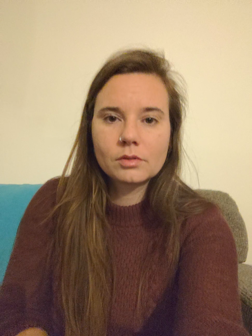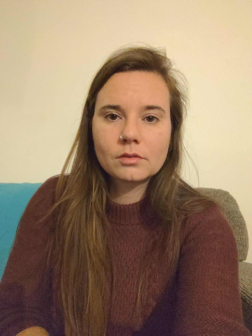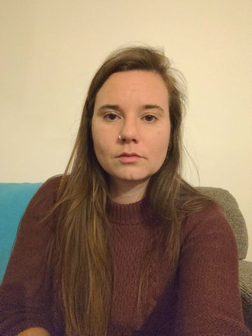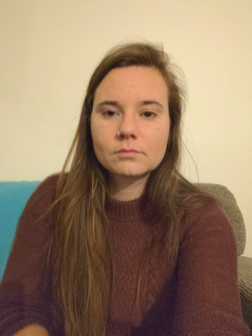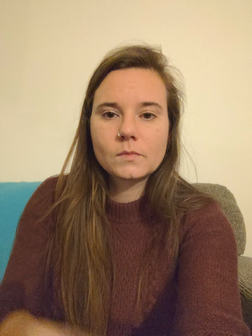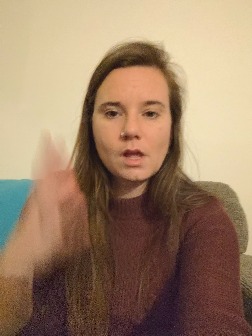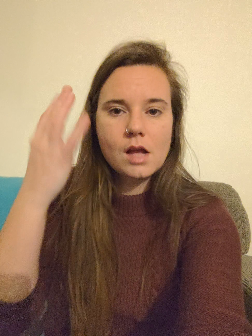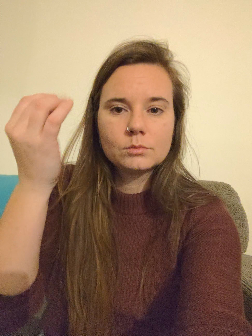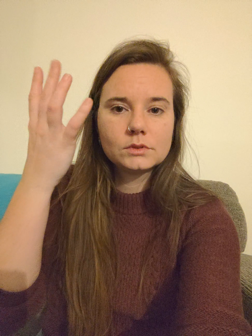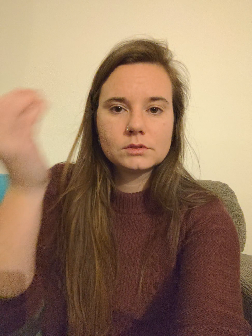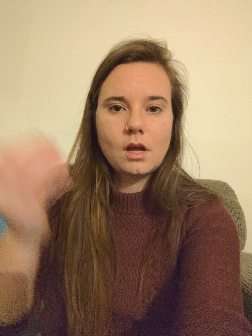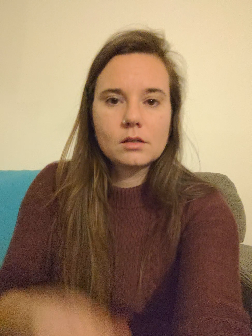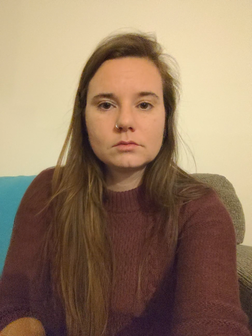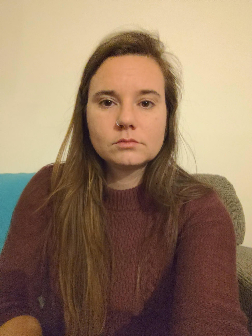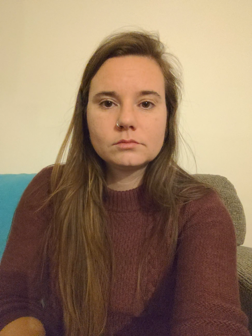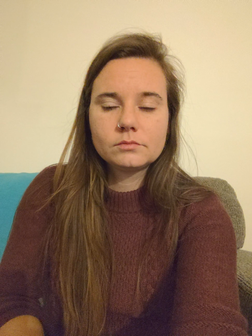outside